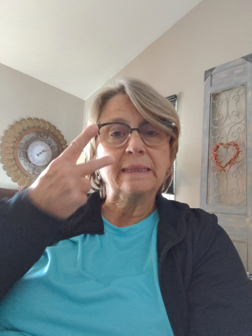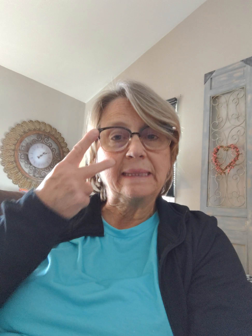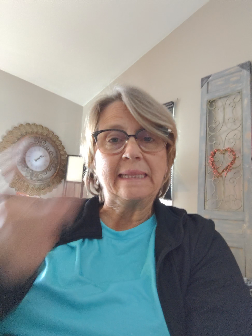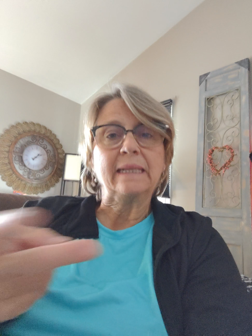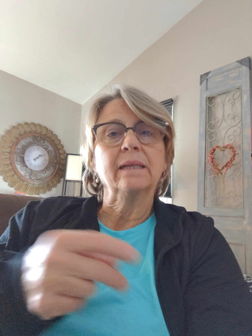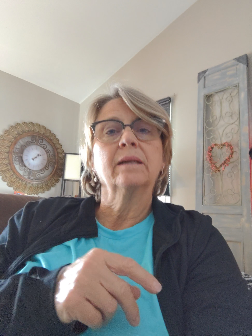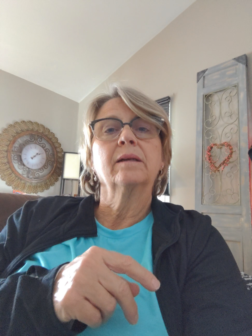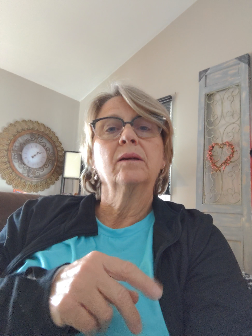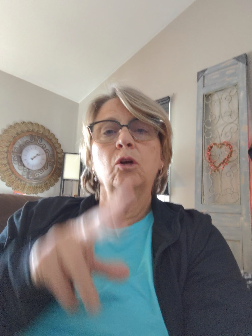see